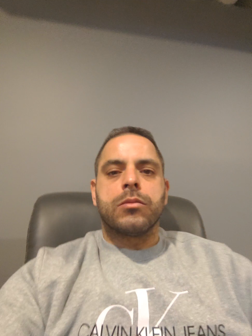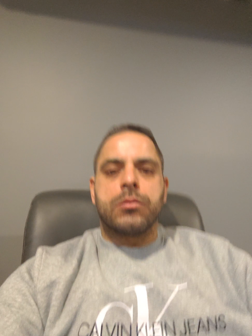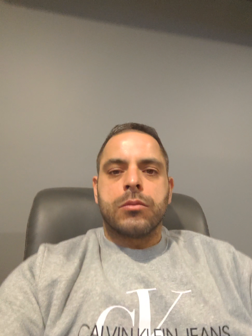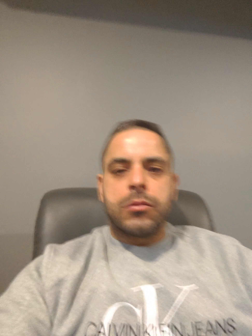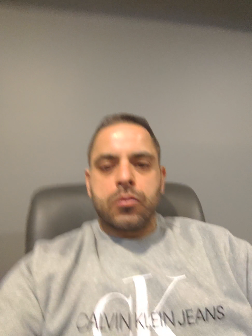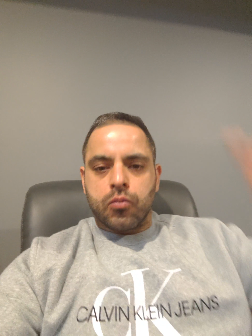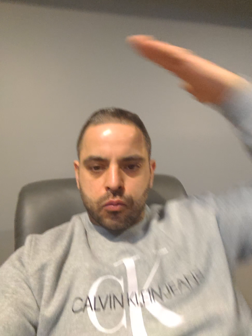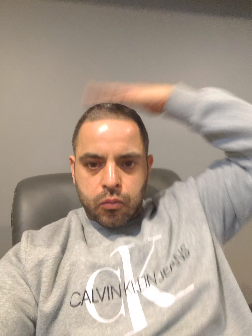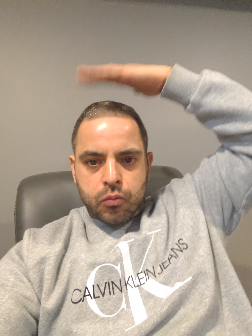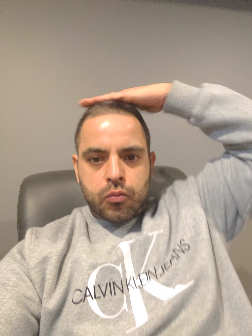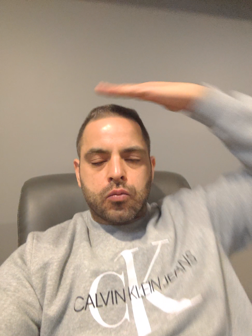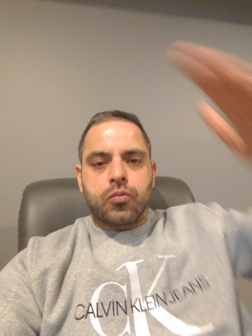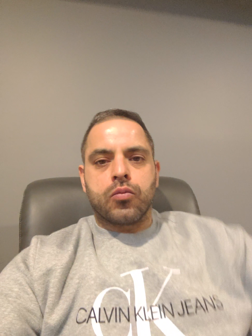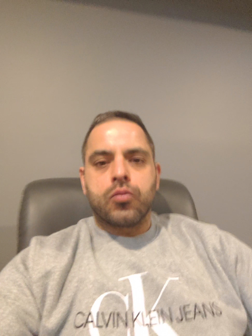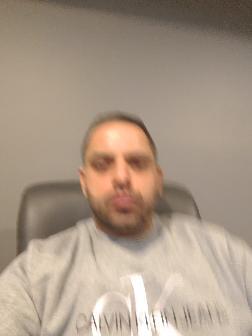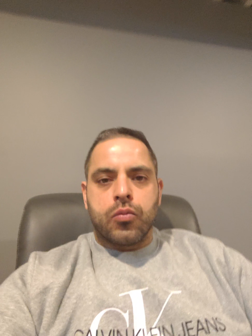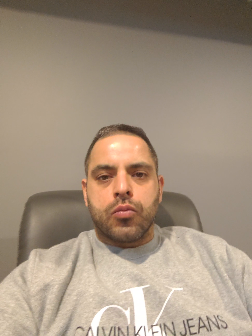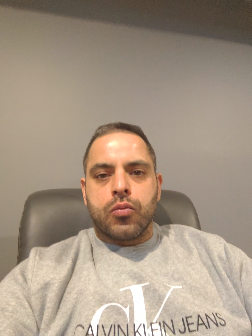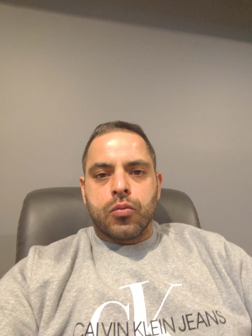hat